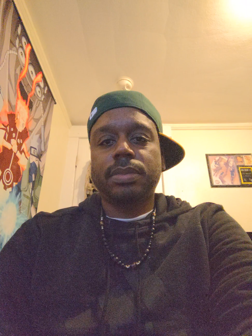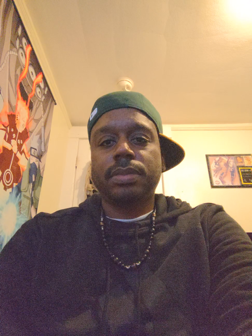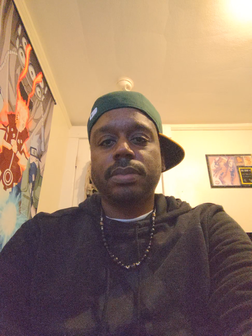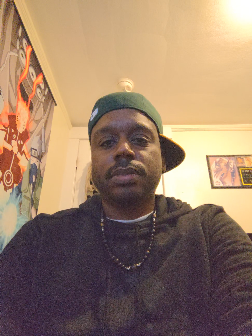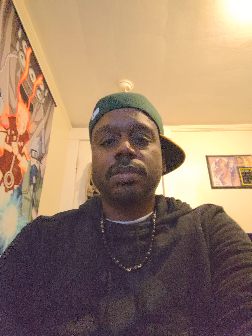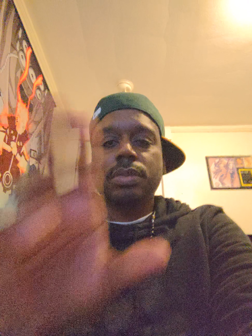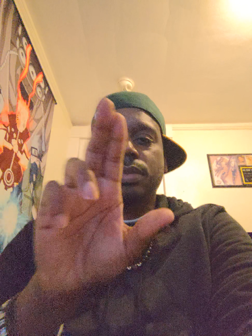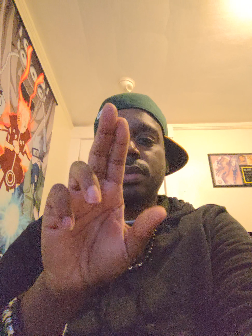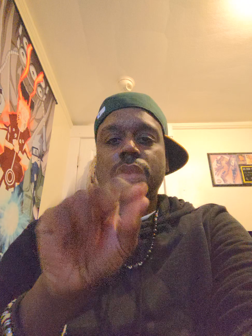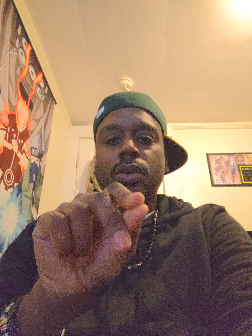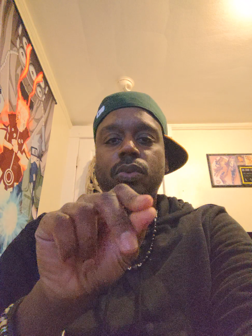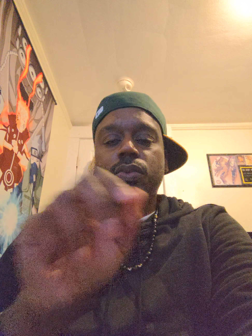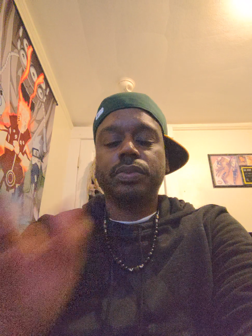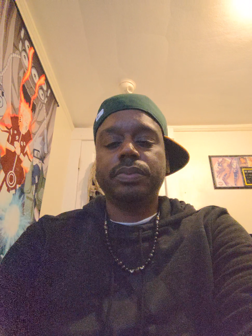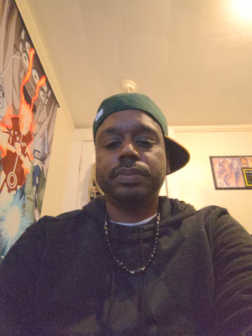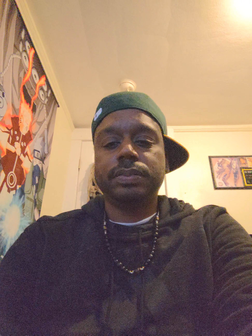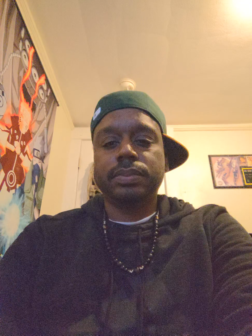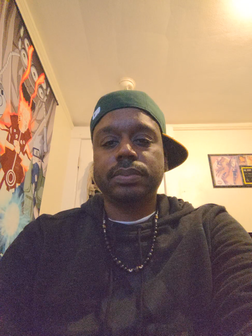no